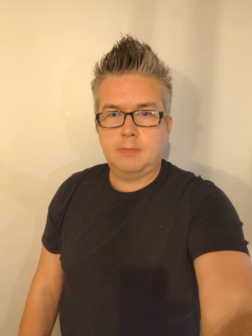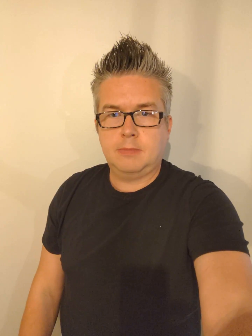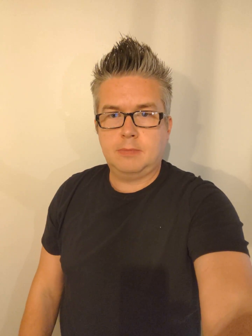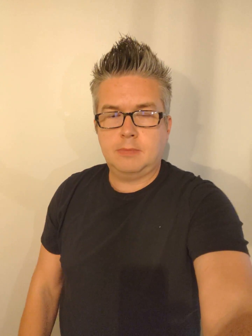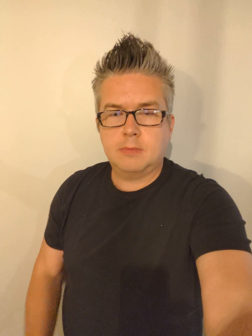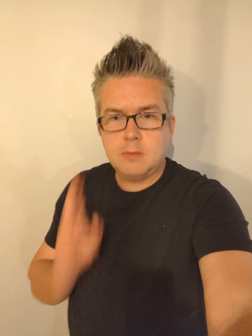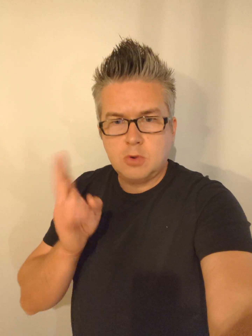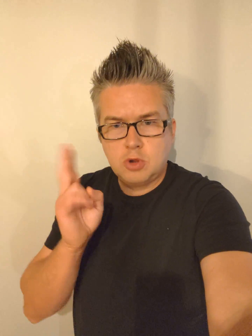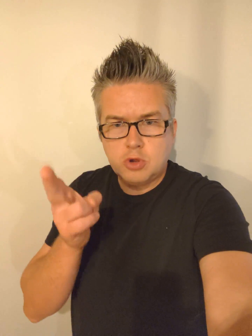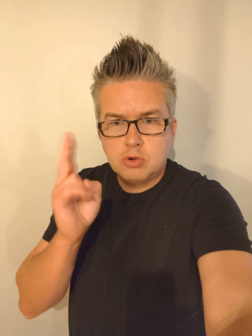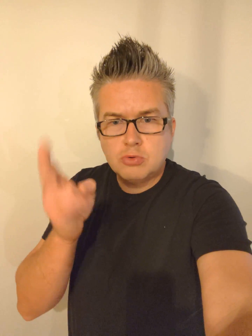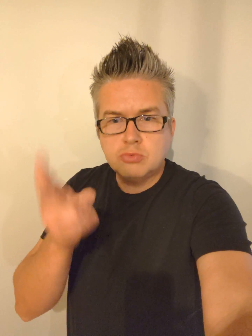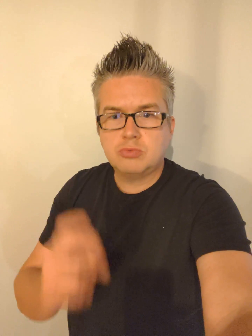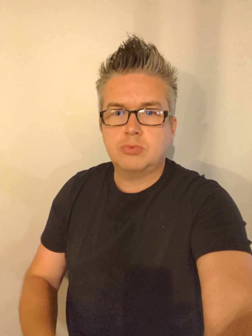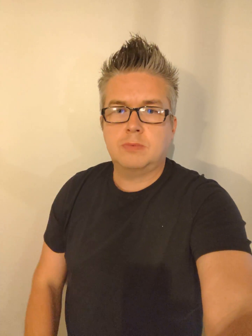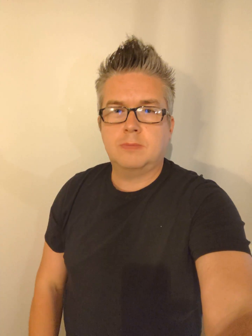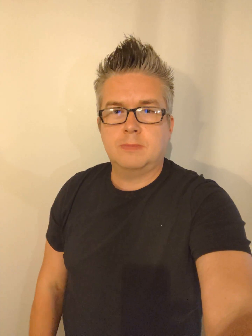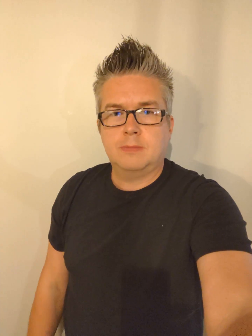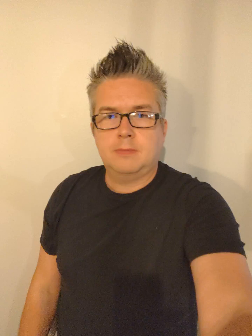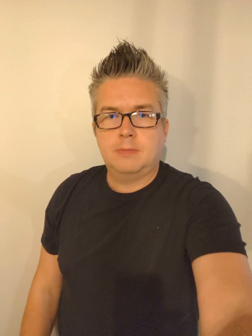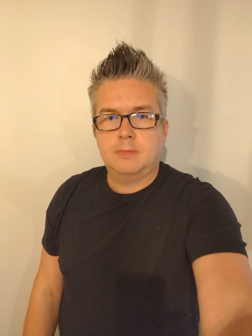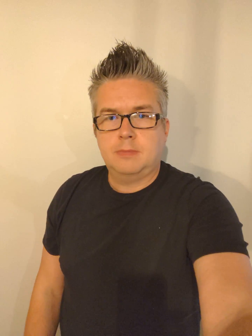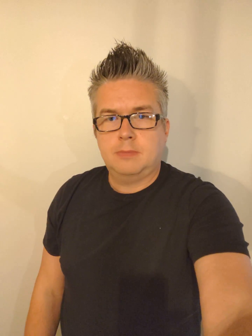hurry